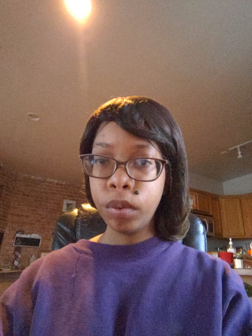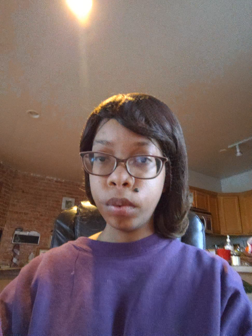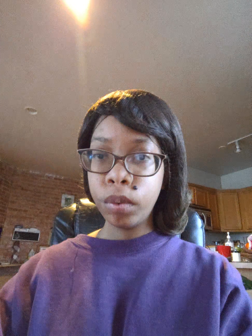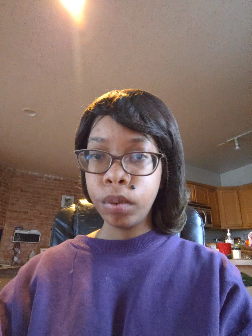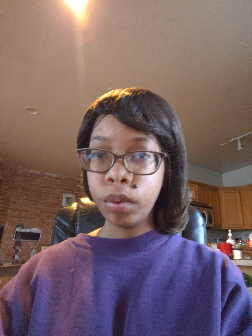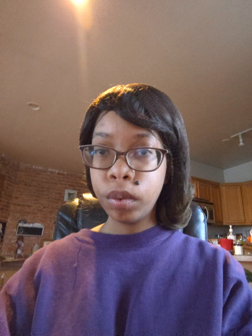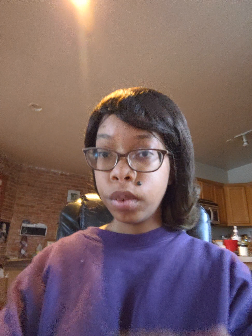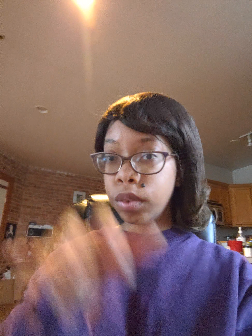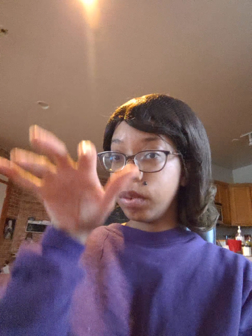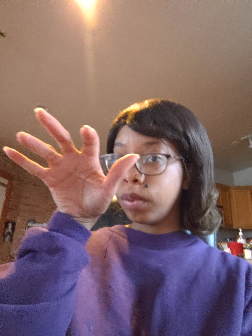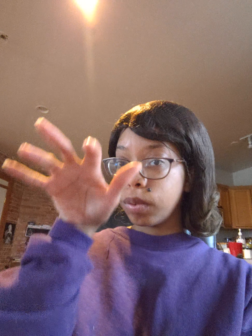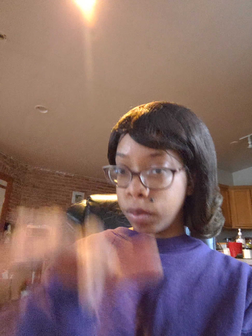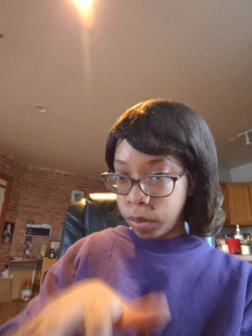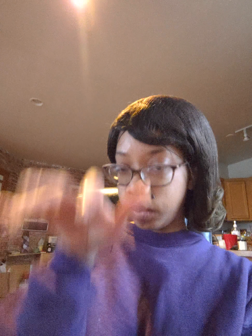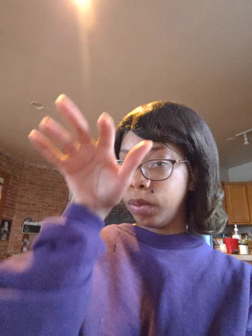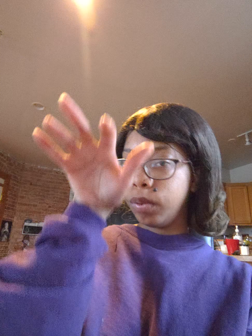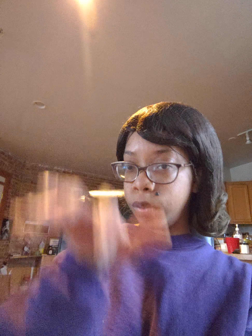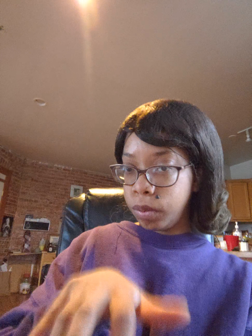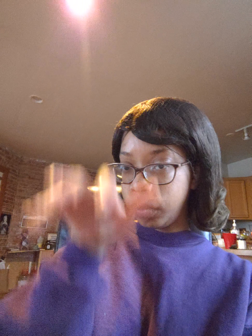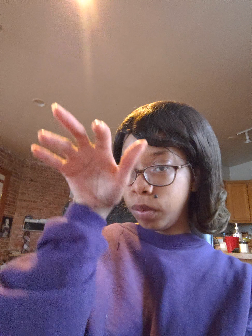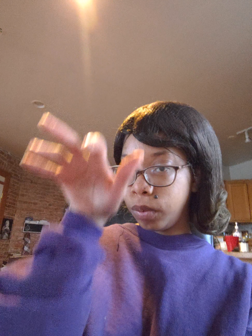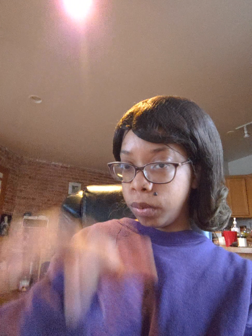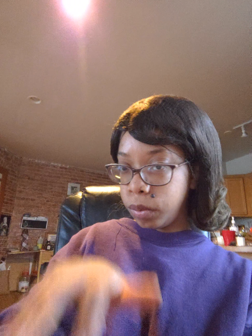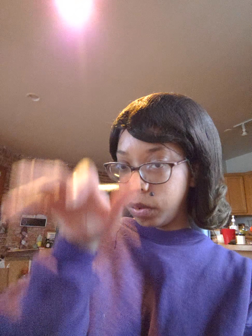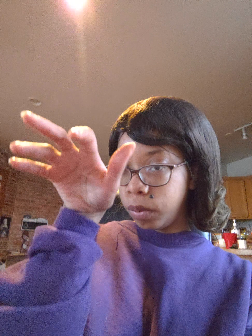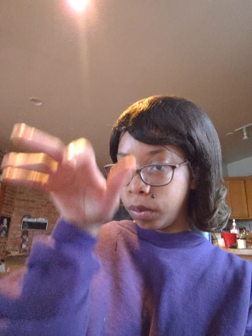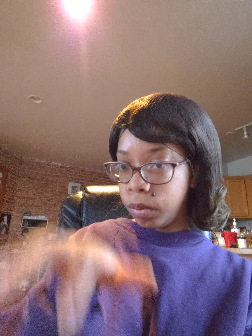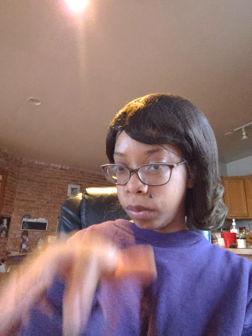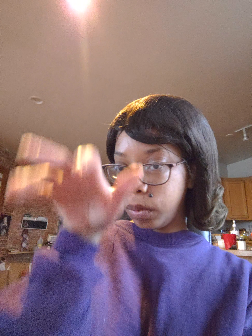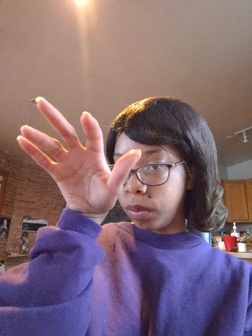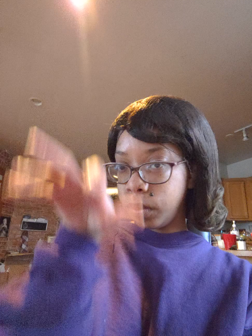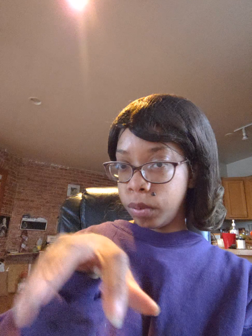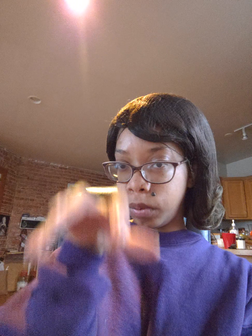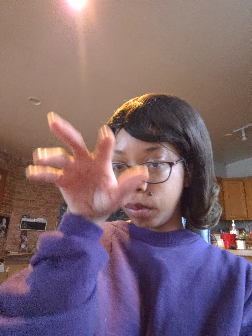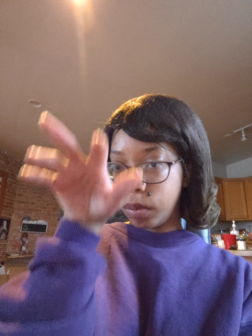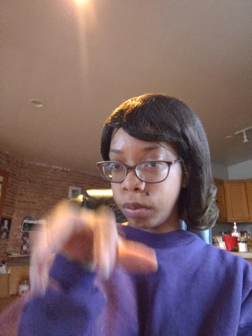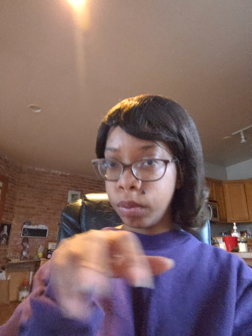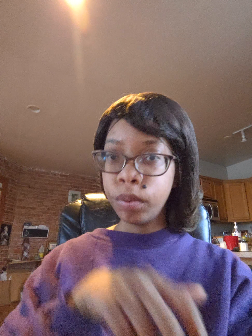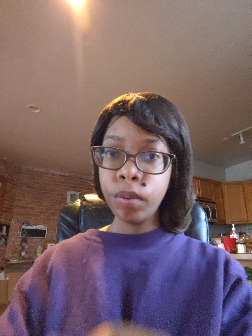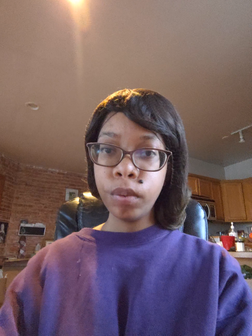alligator